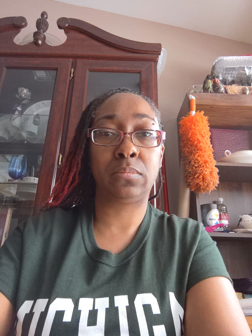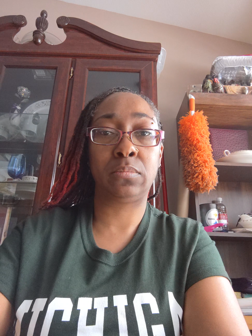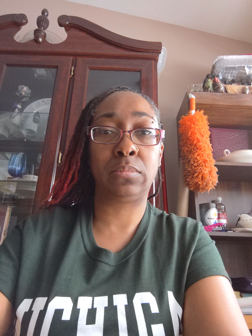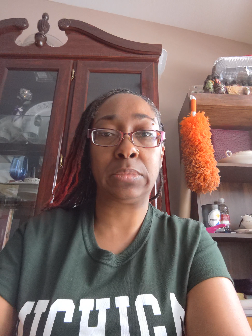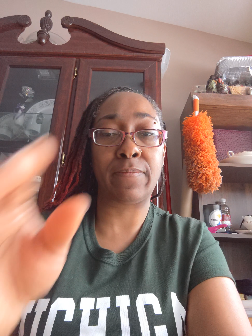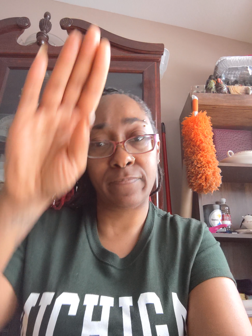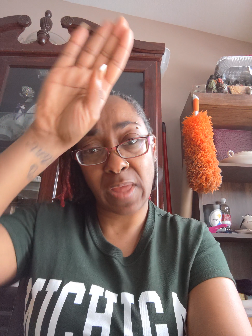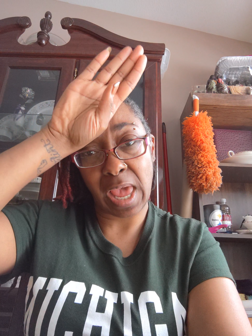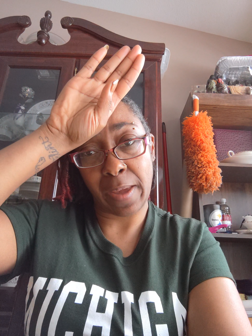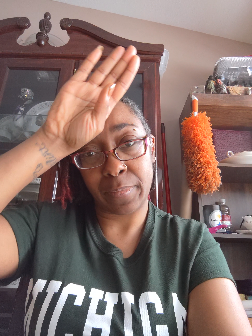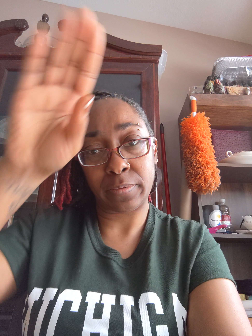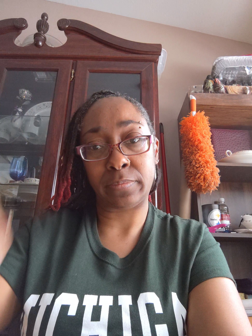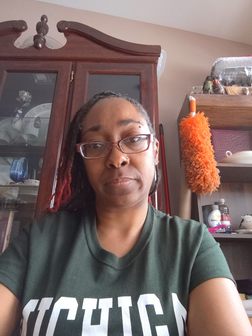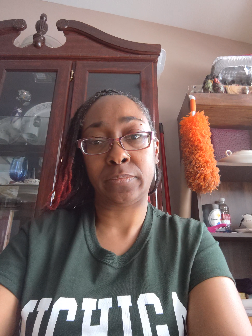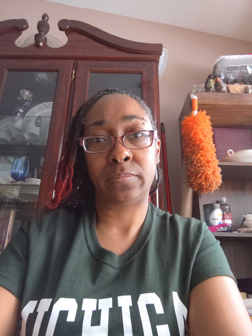fireman